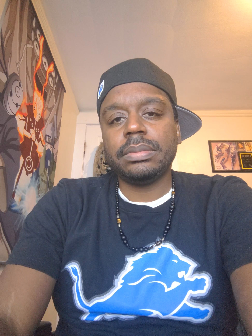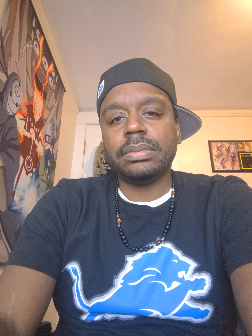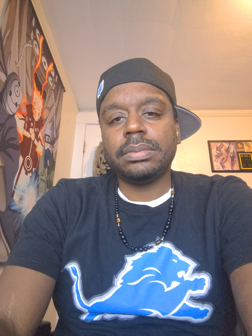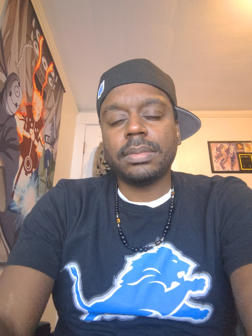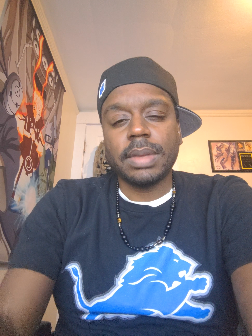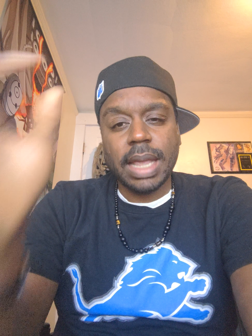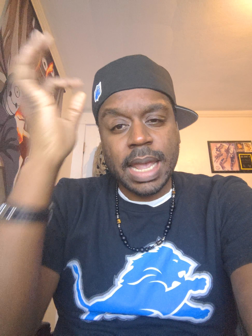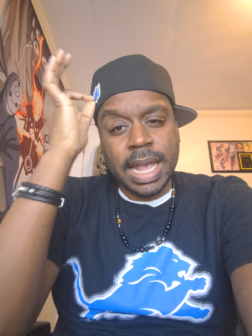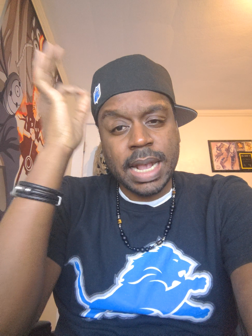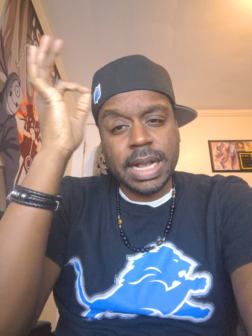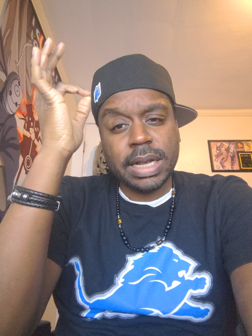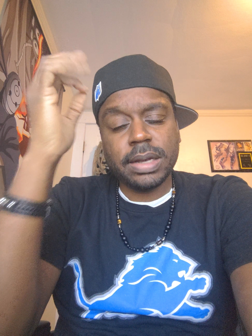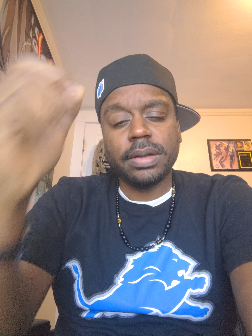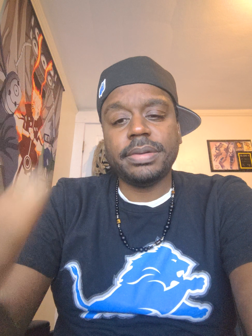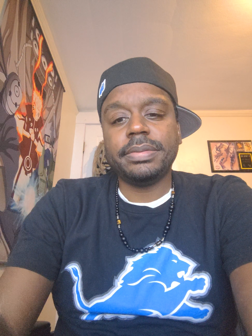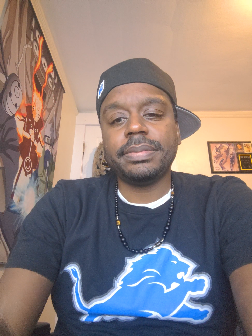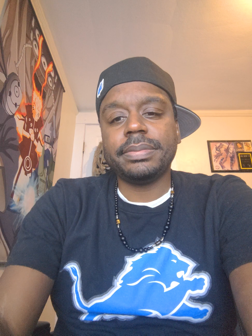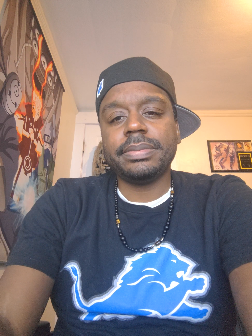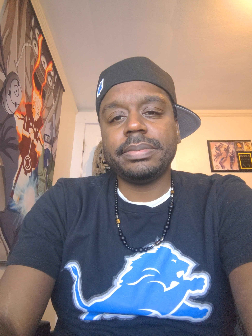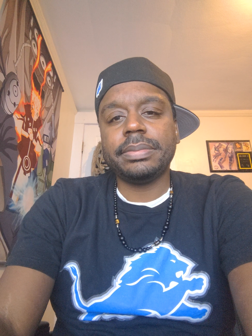hair